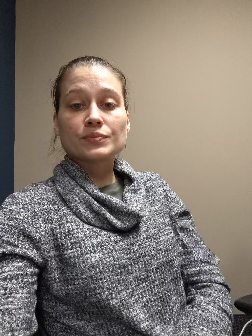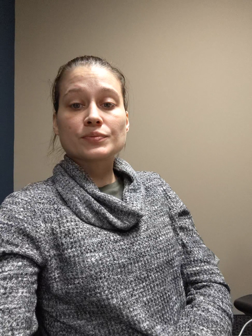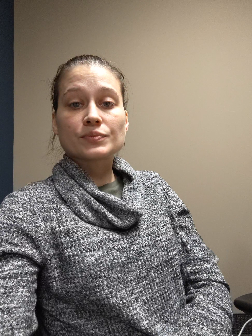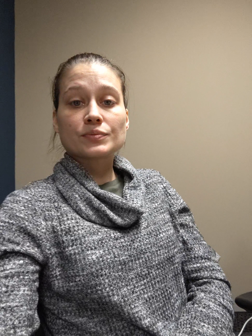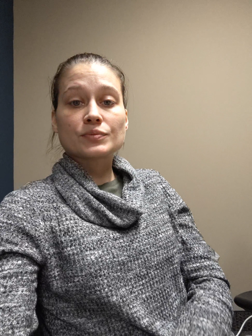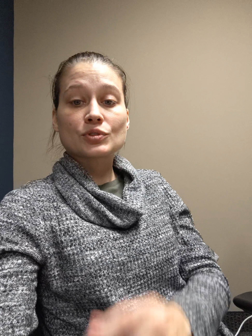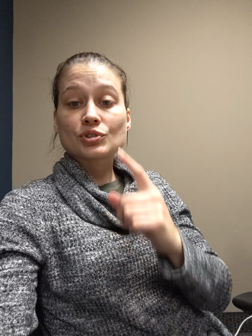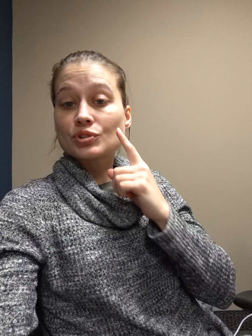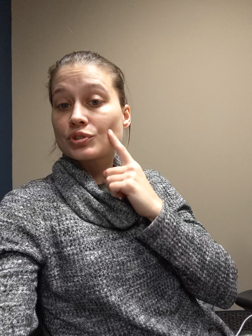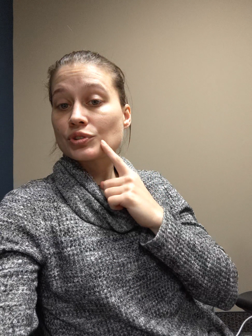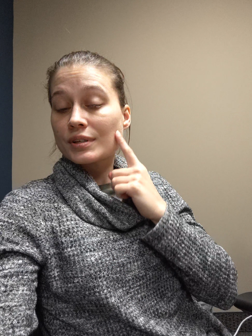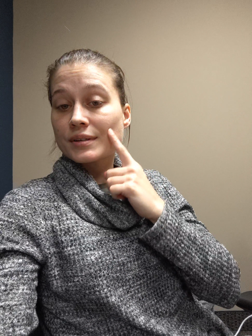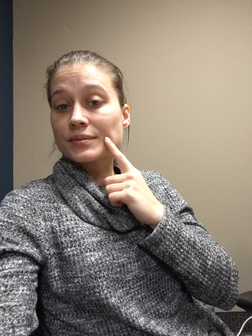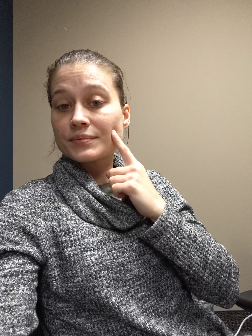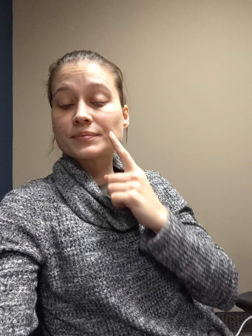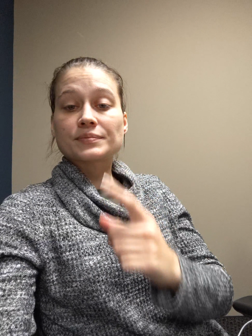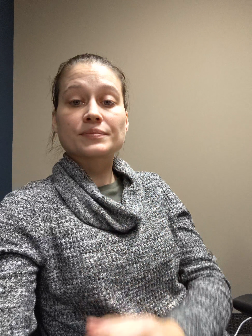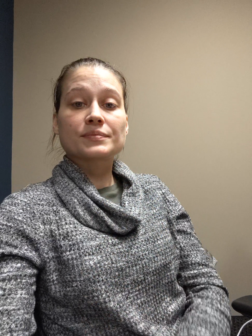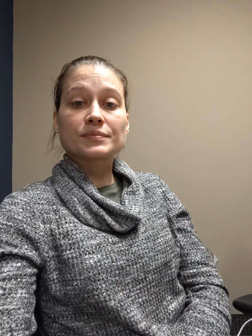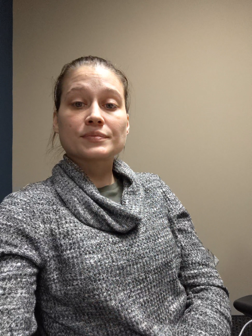cheek